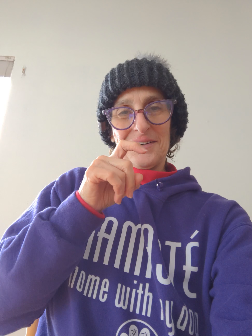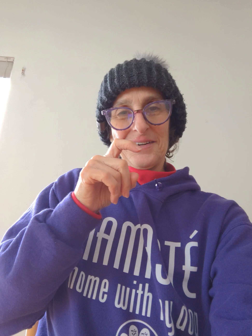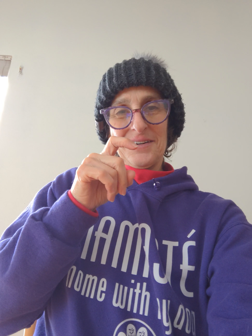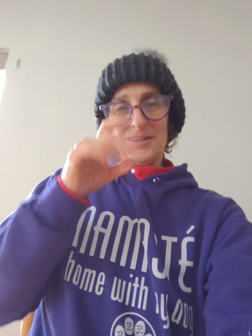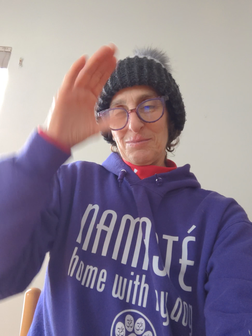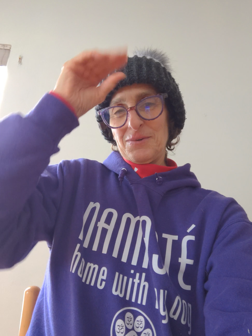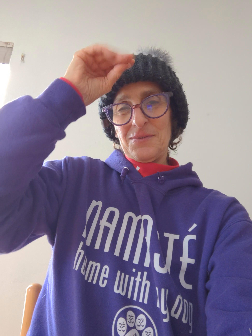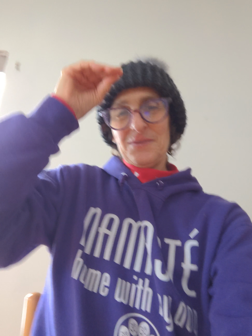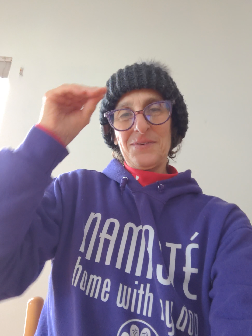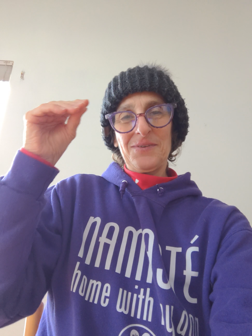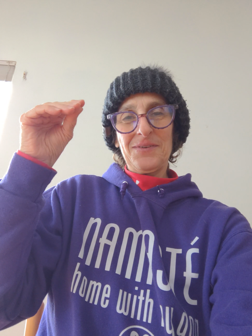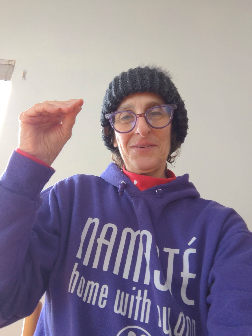boy